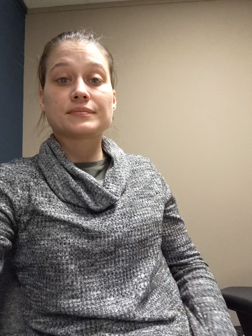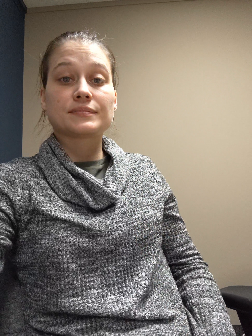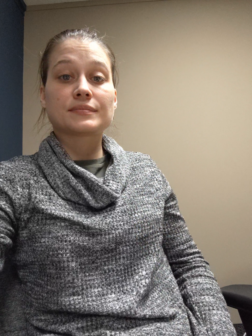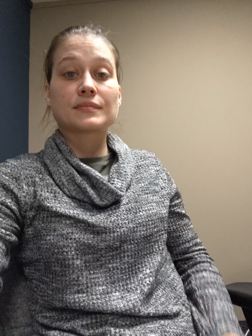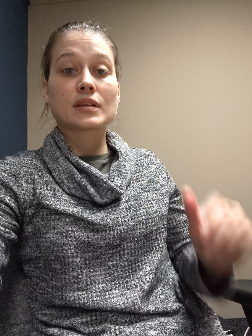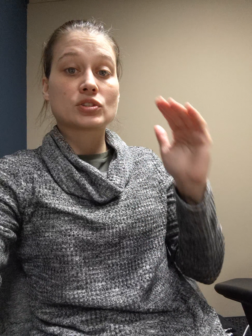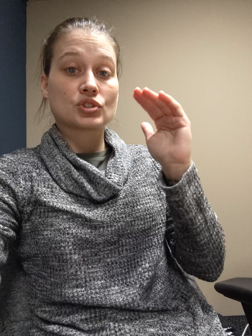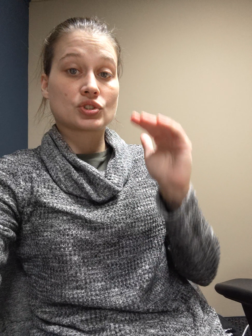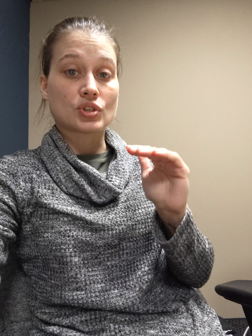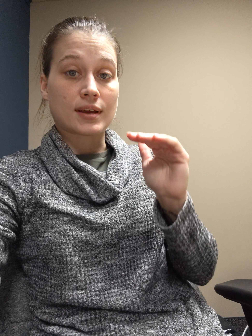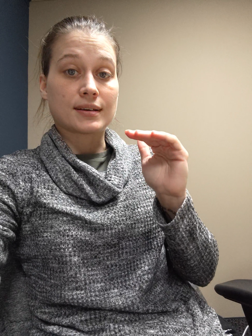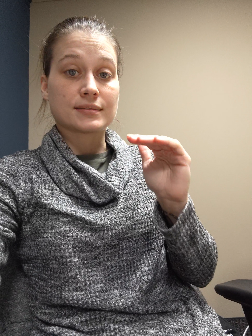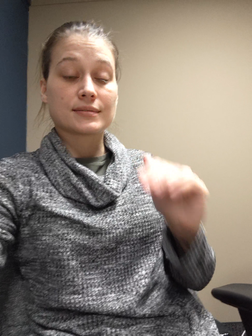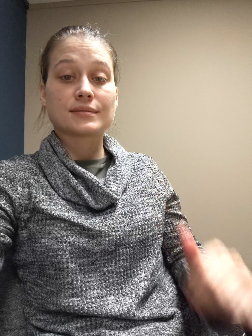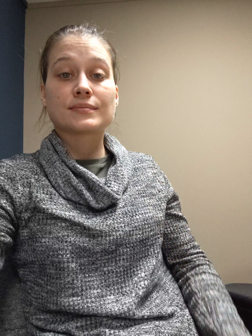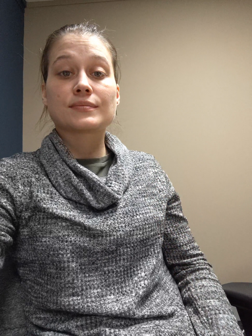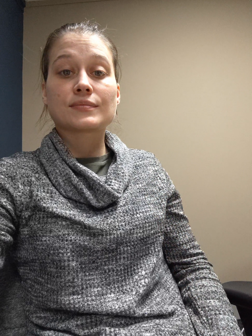child